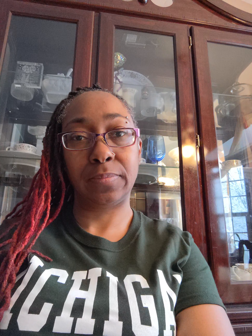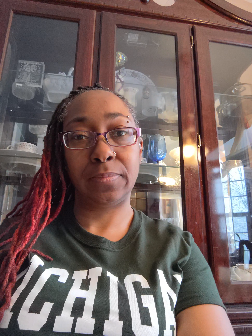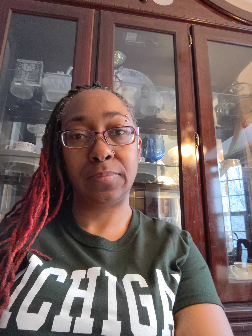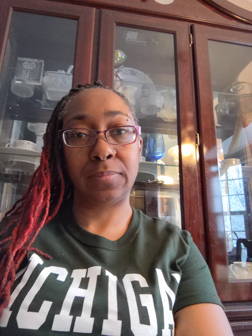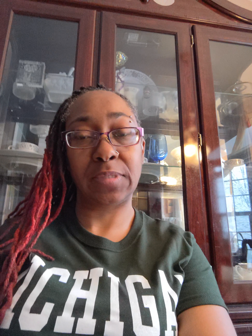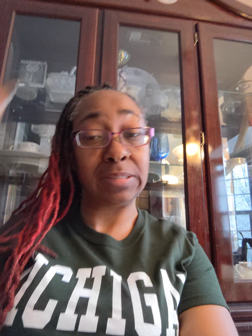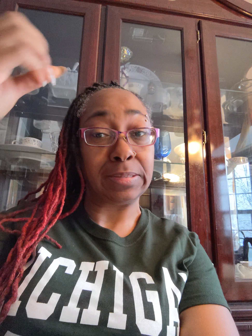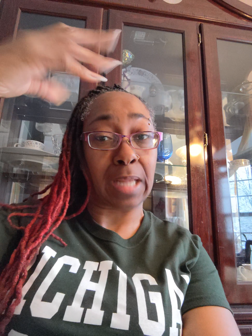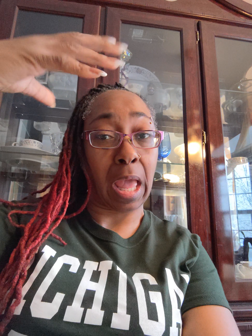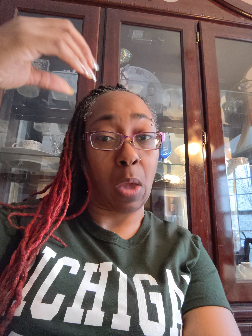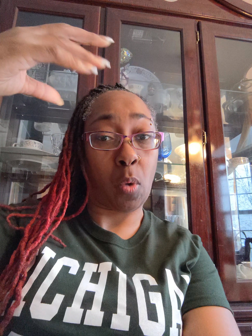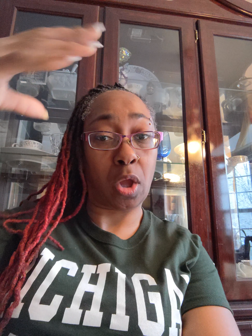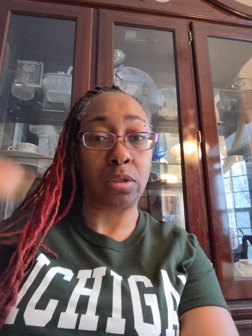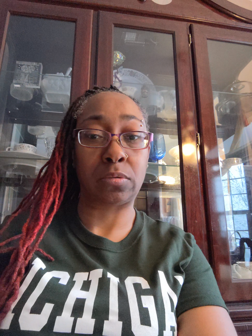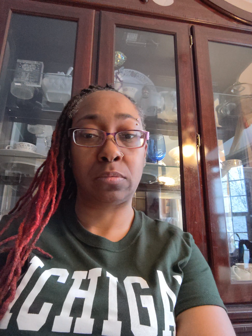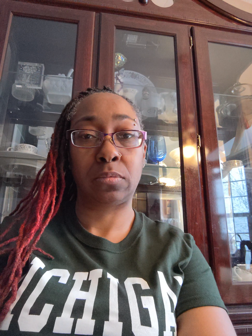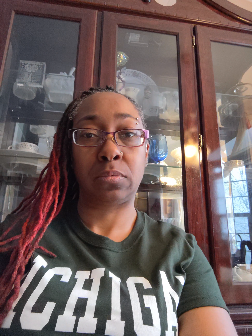shower